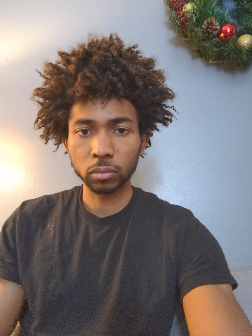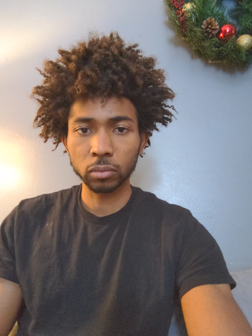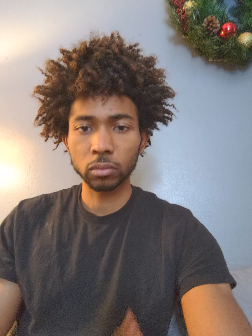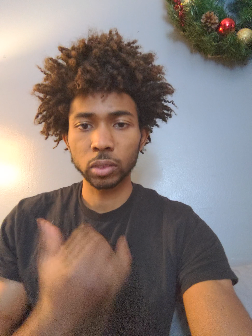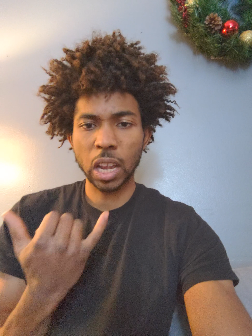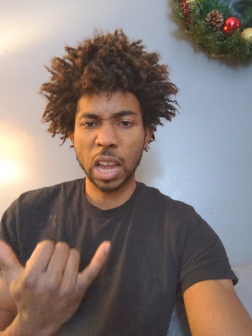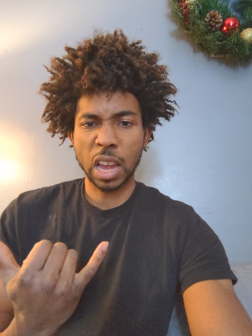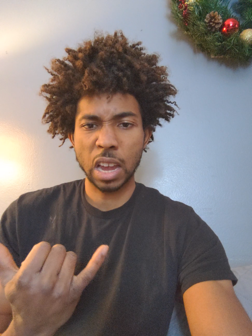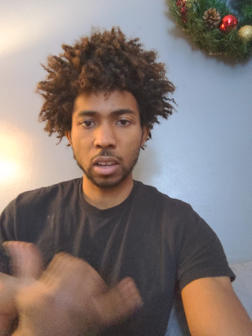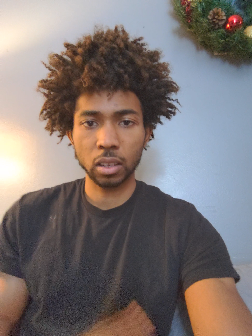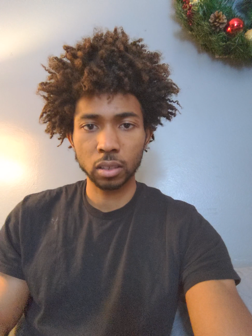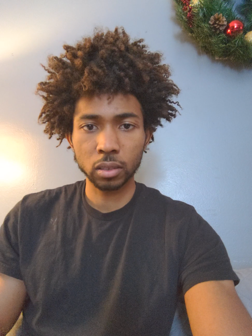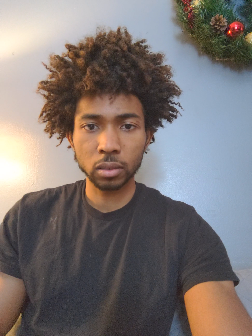now